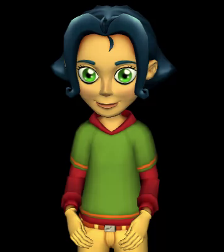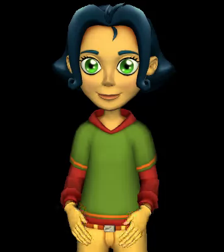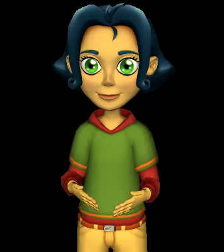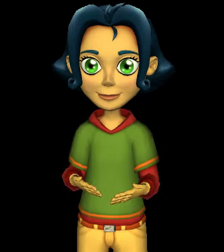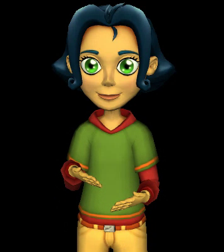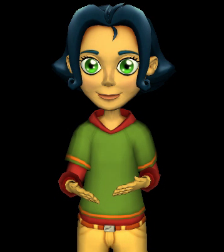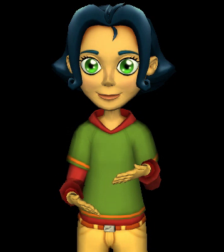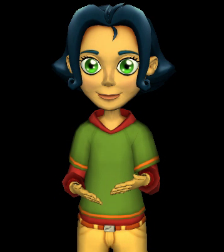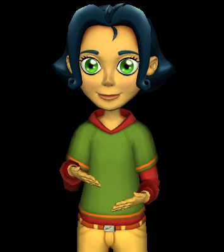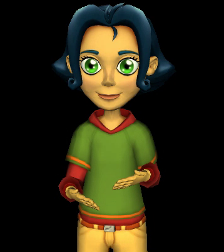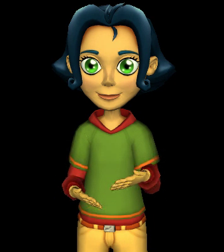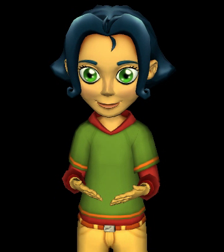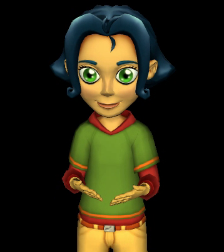يبادل